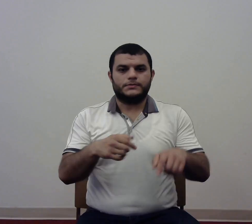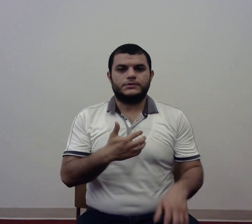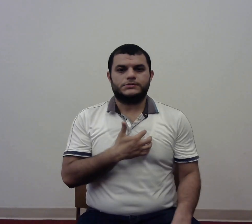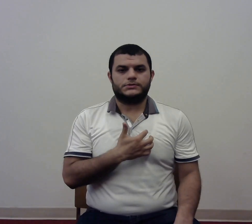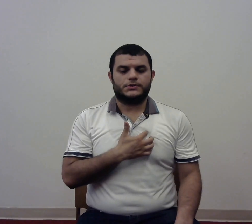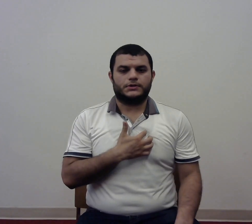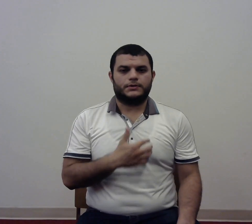istəmək